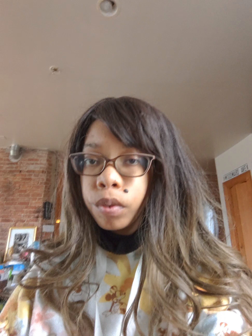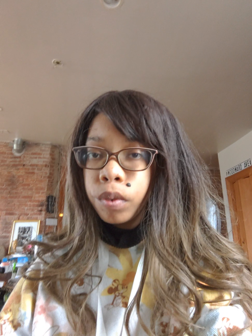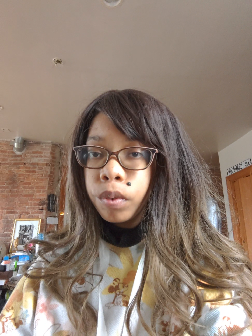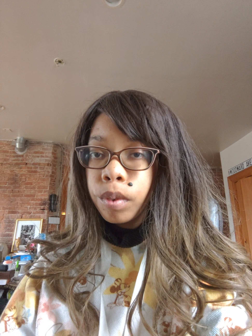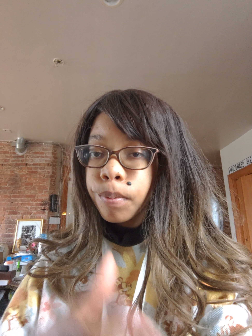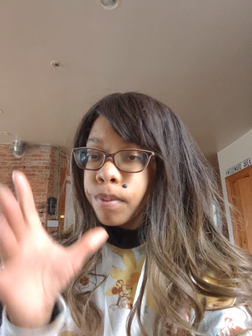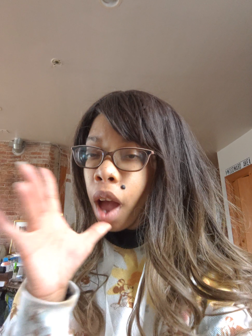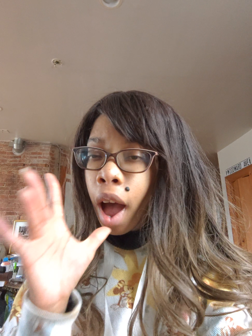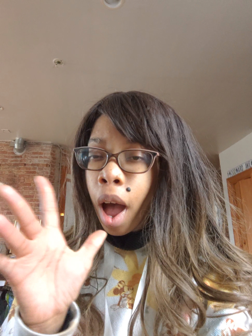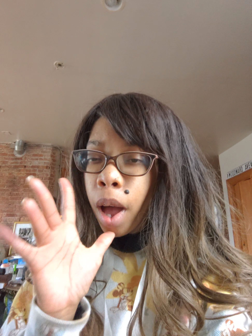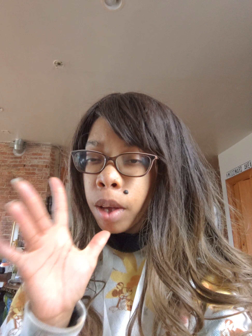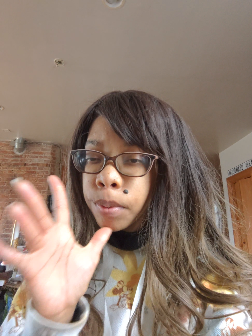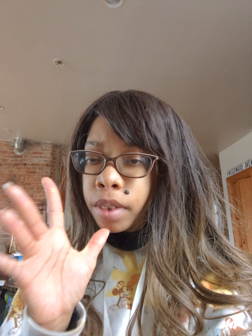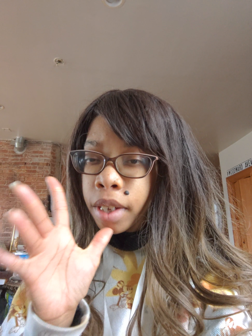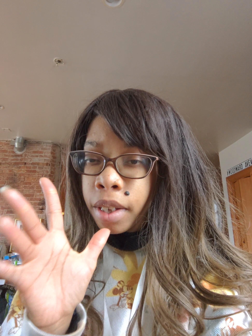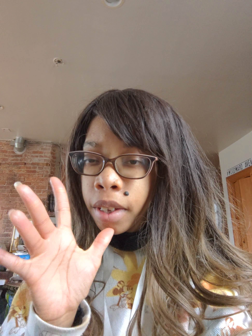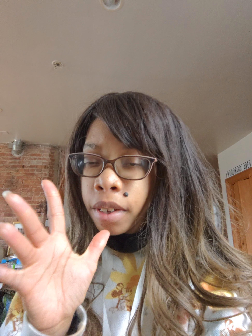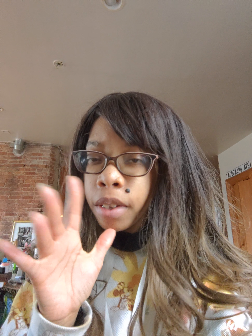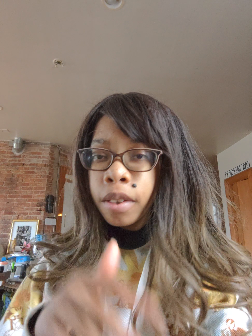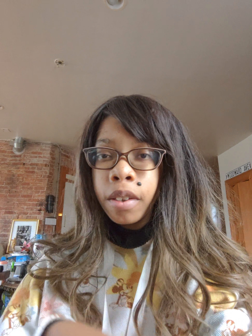mom